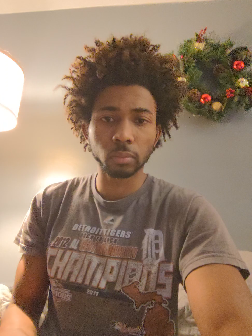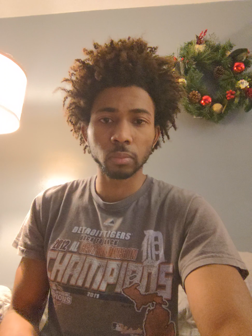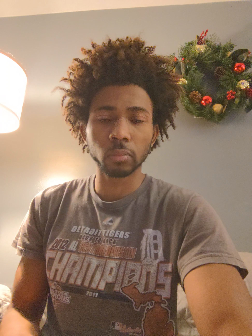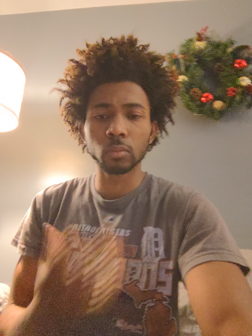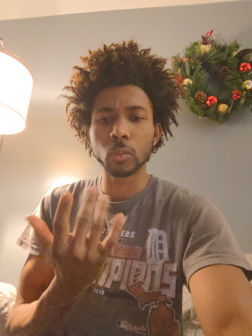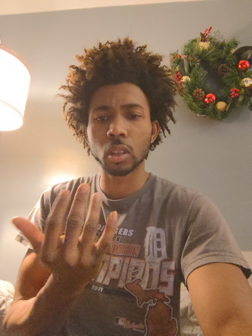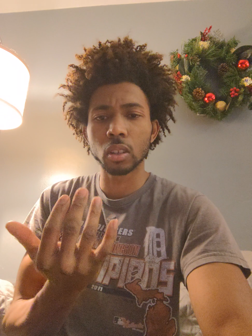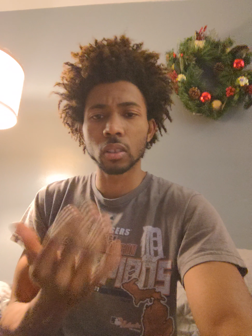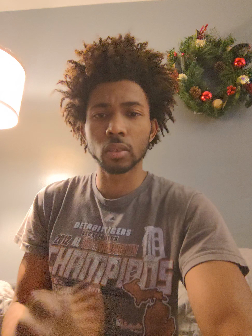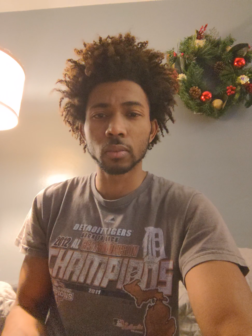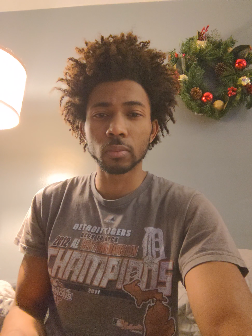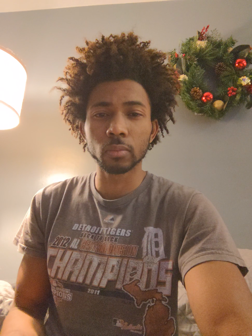wait